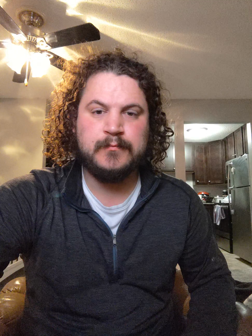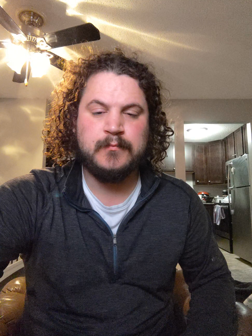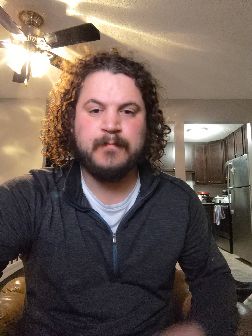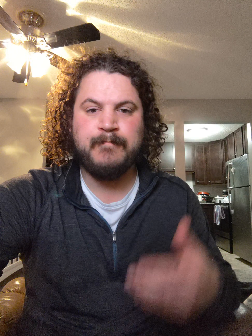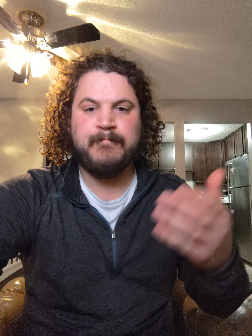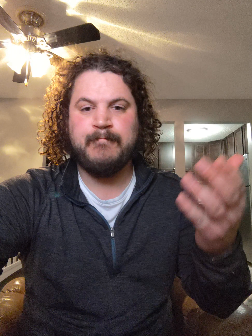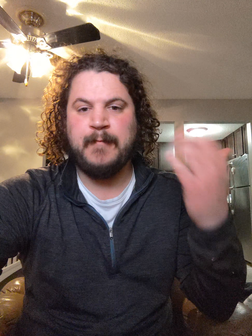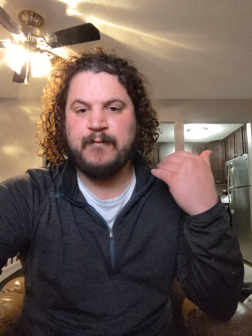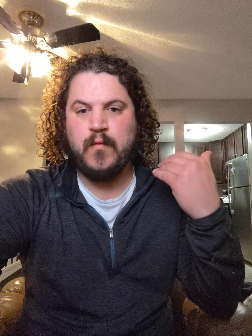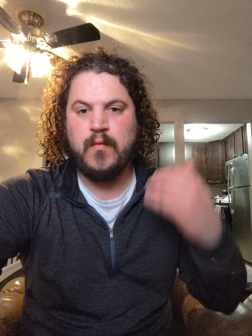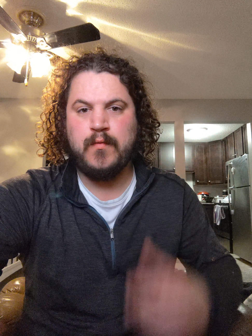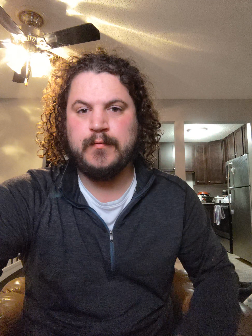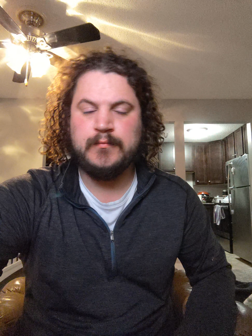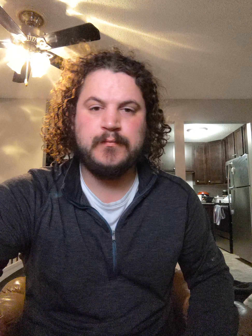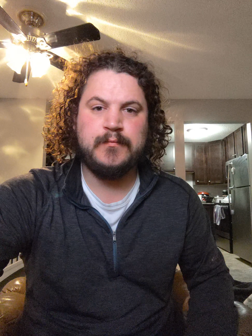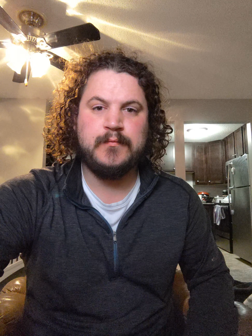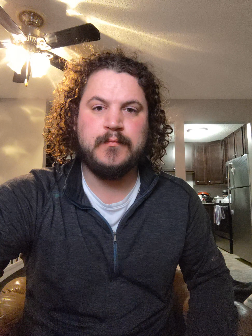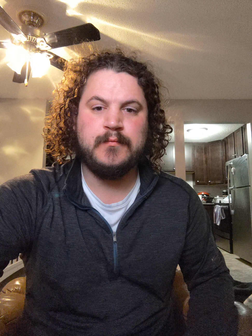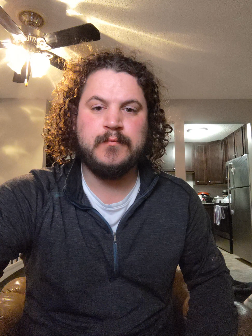before